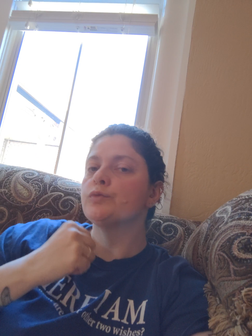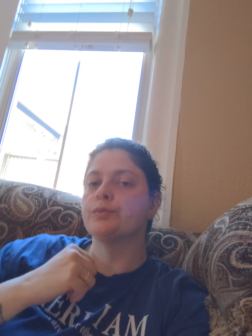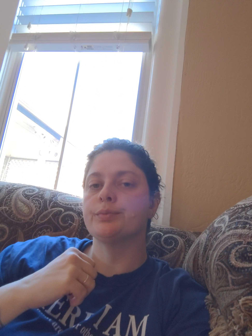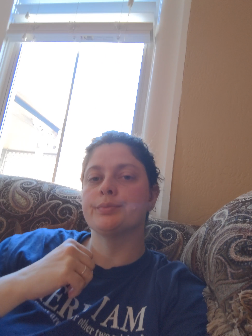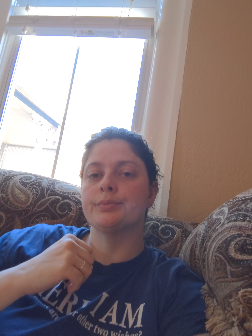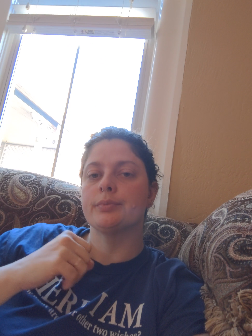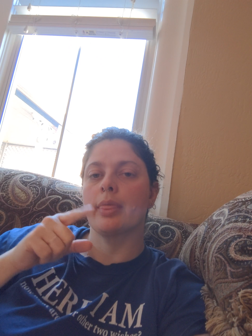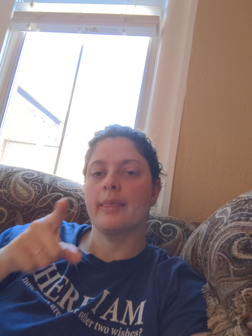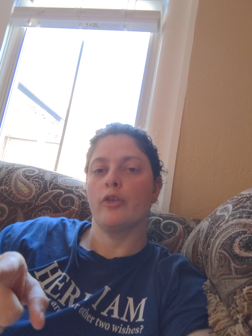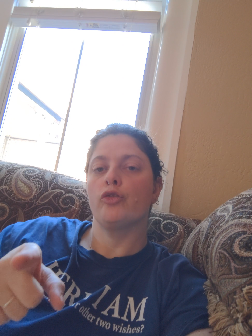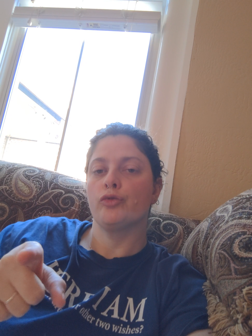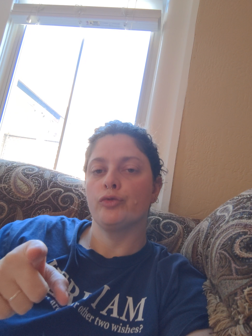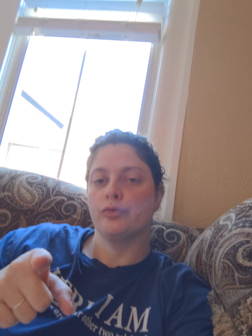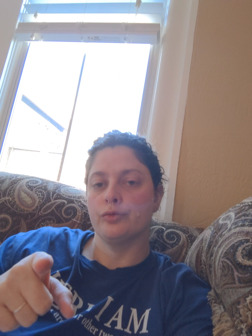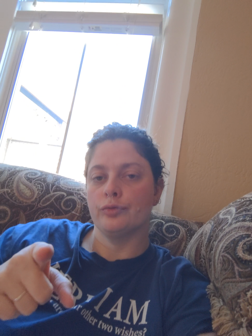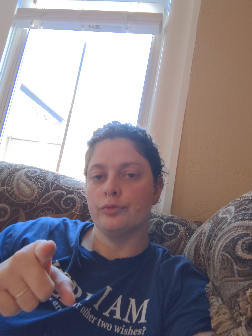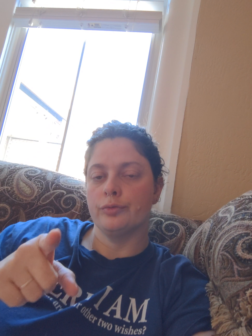there